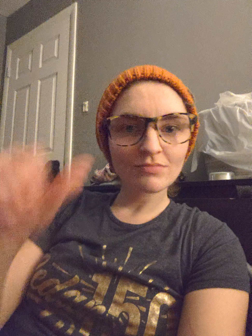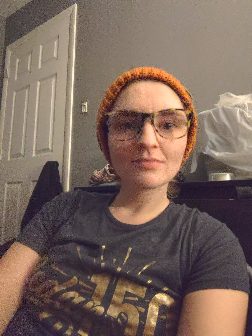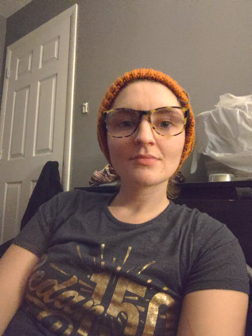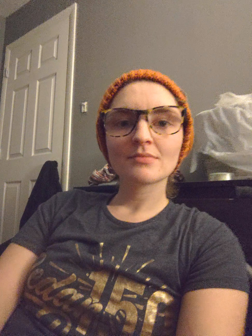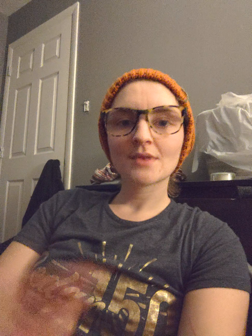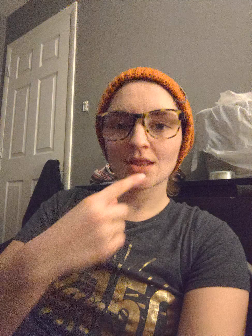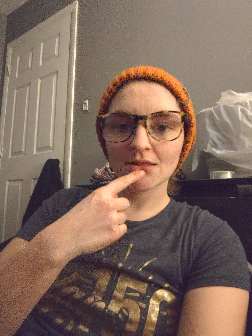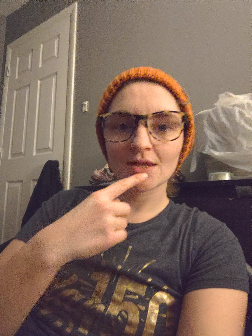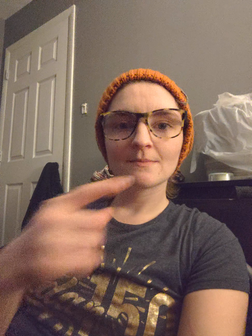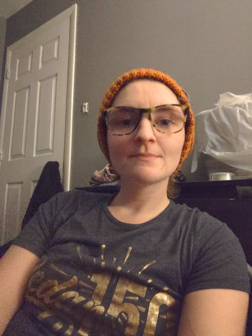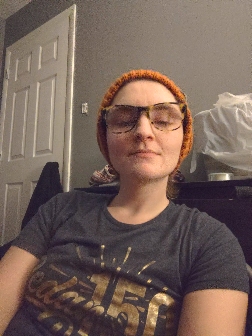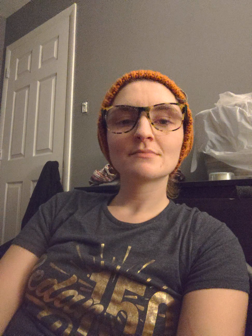tongue